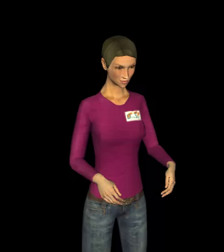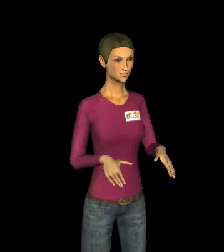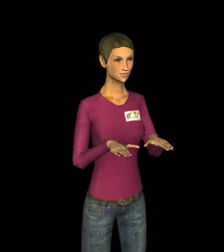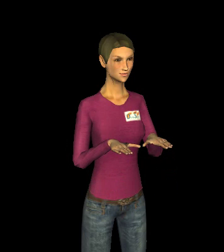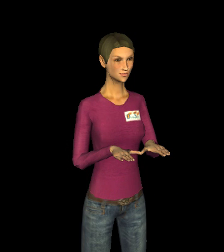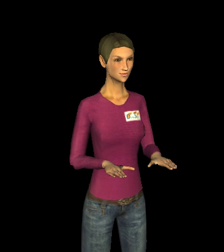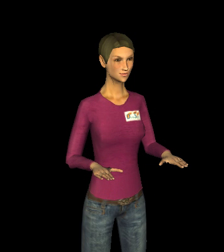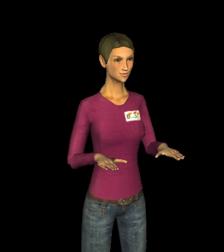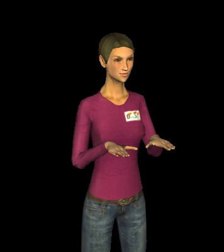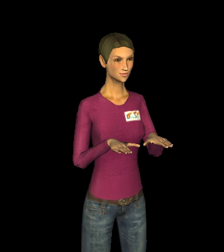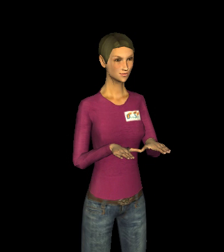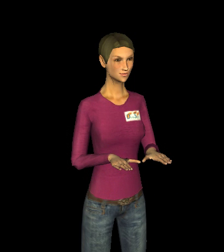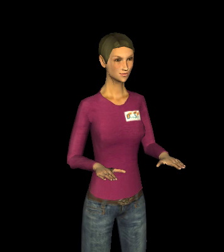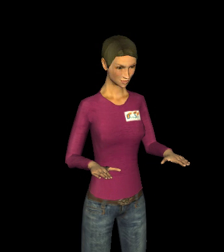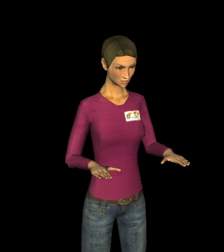ببطء